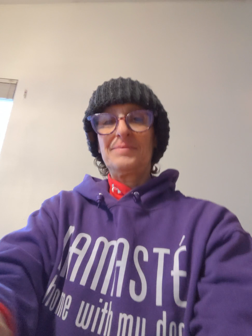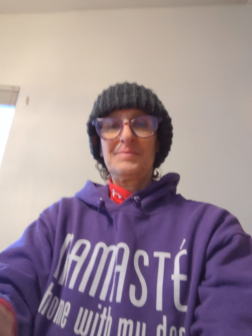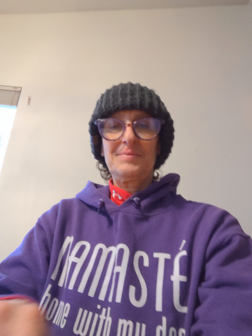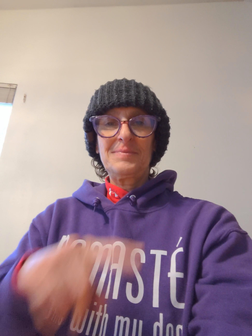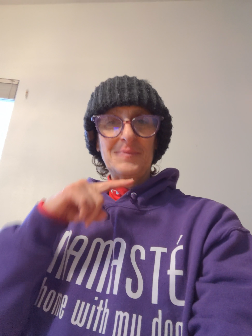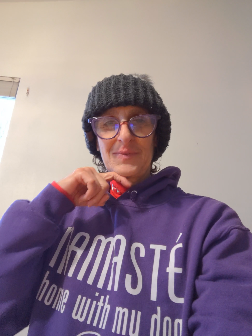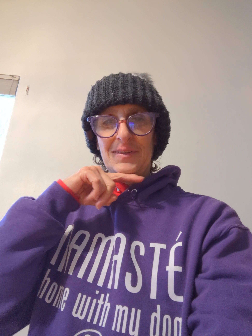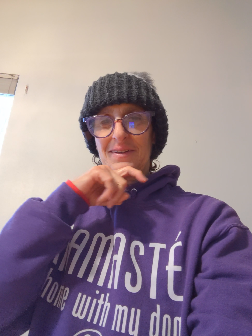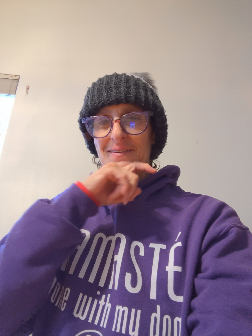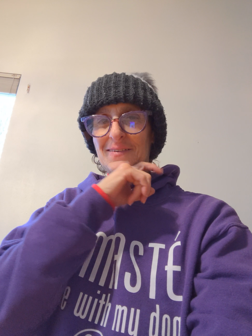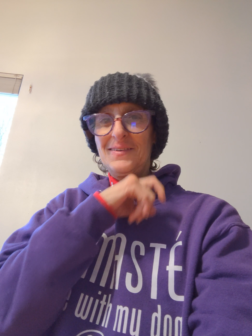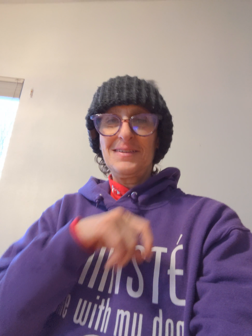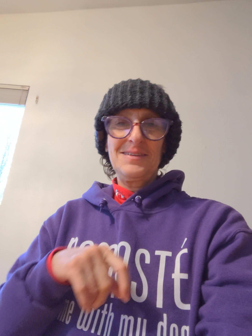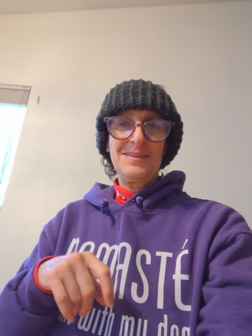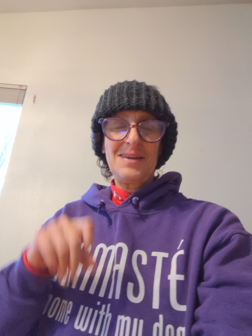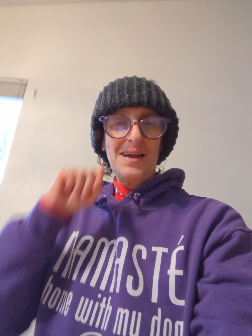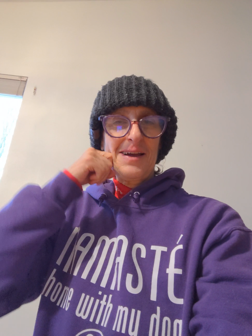cereal